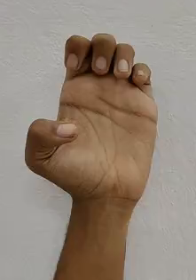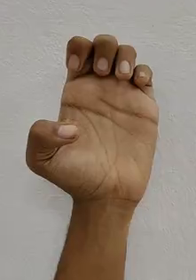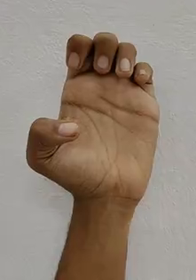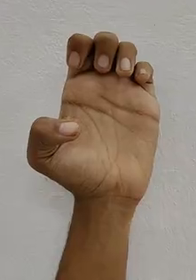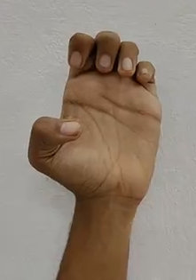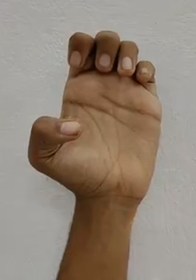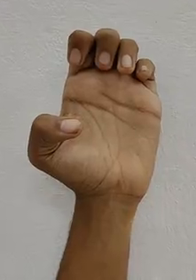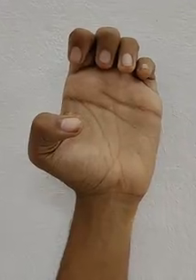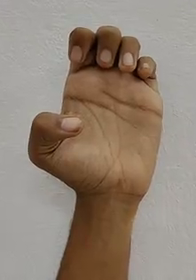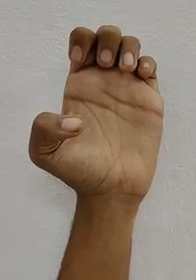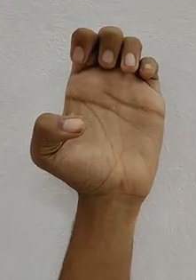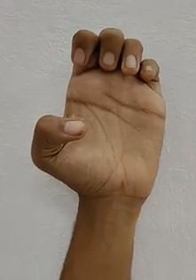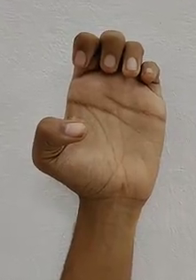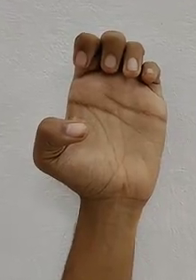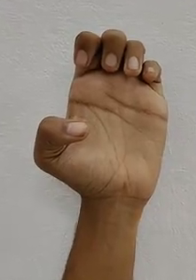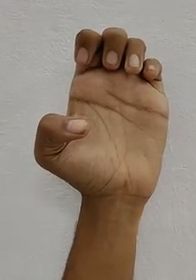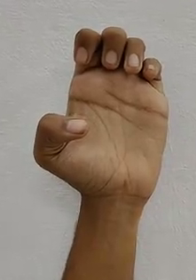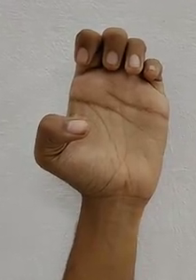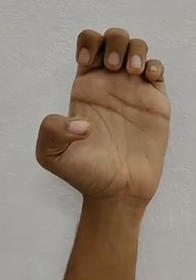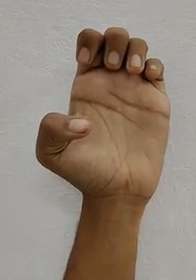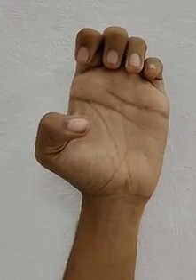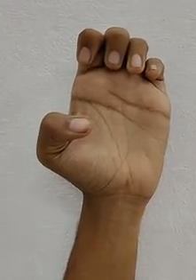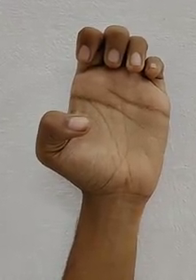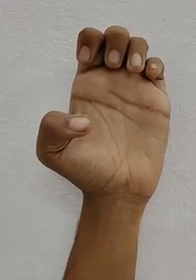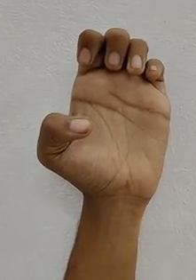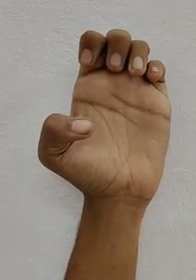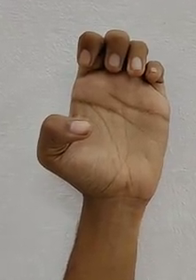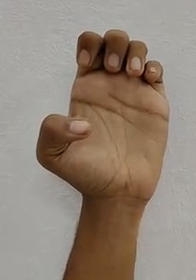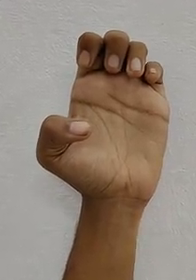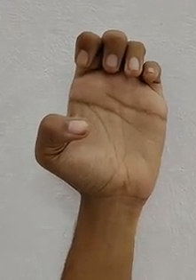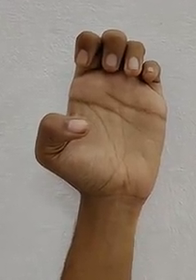ഇ